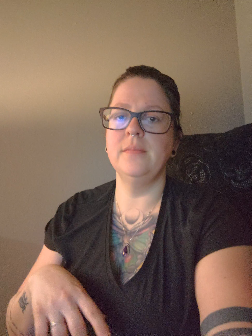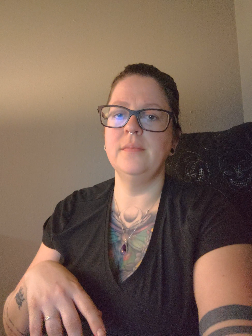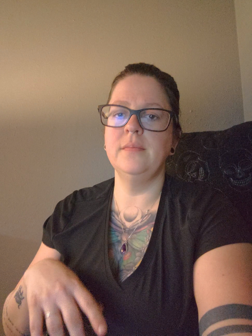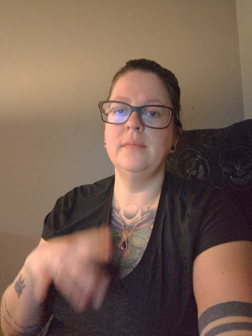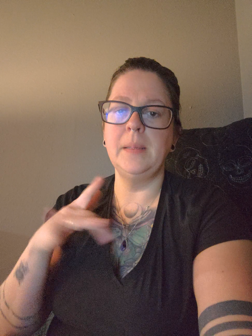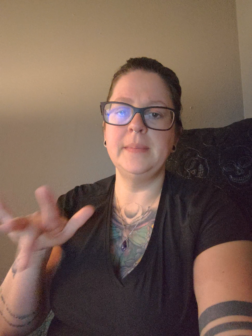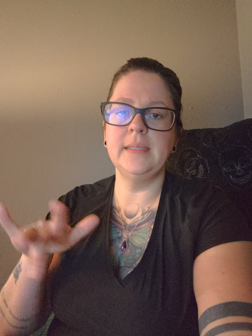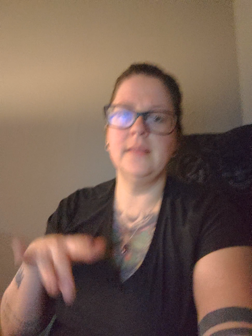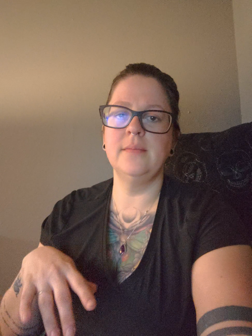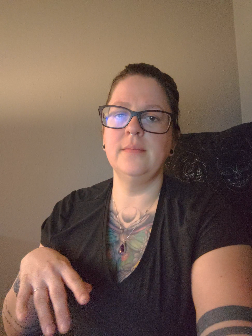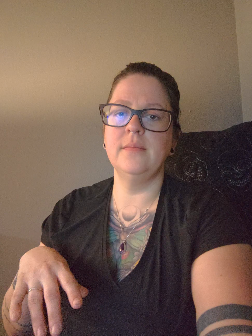empty